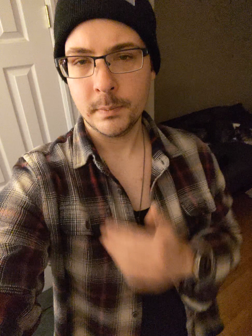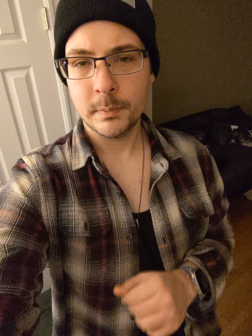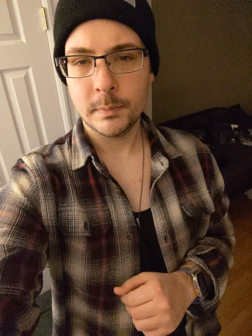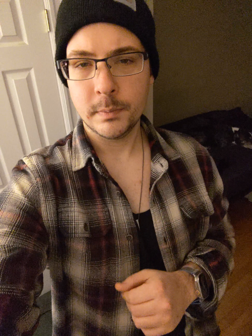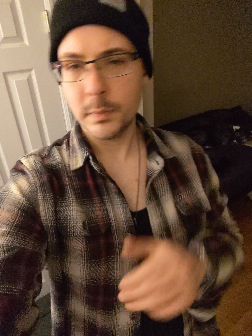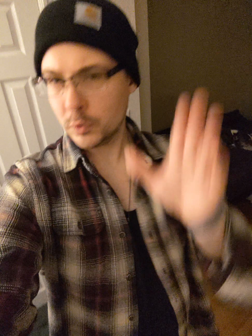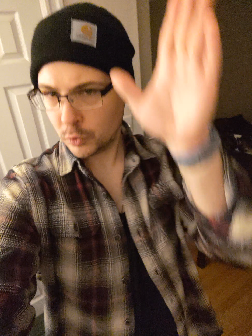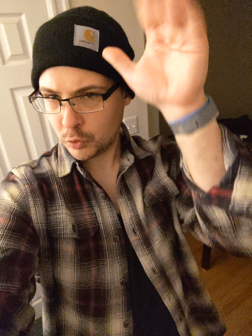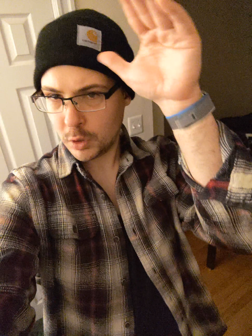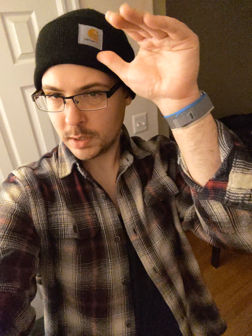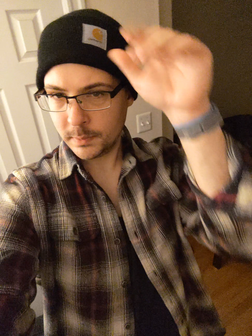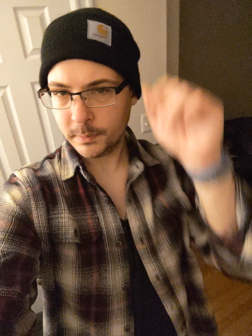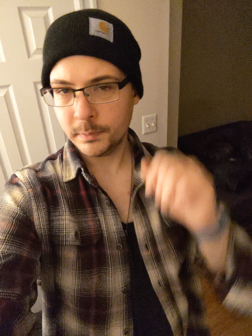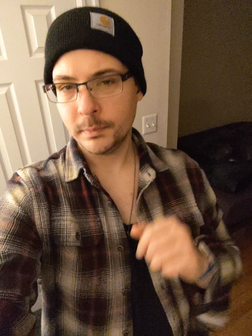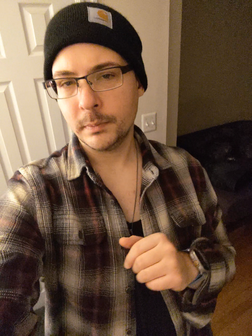donkey